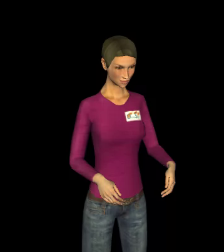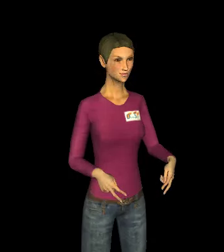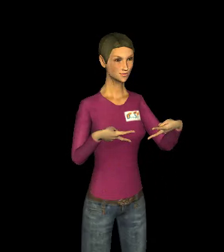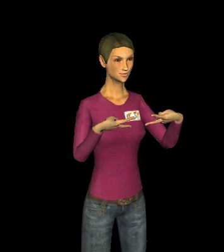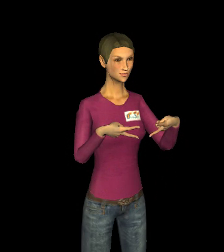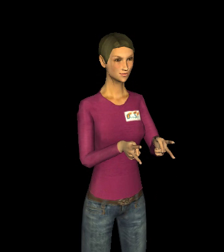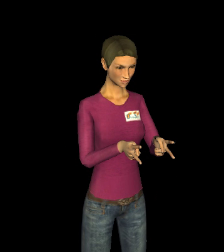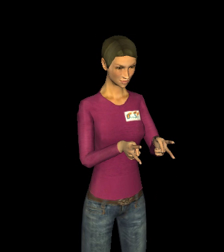تفويض